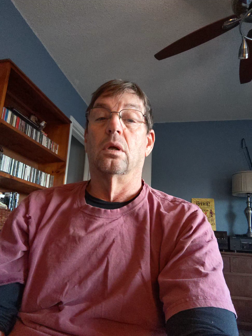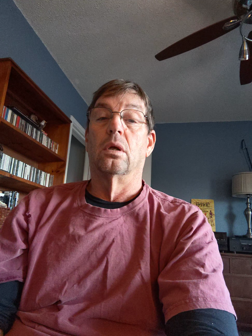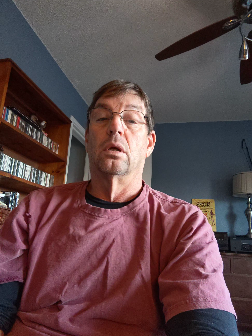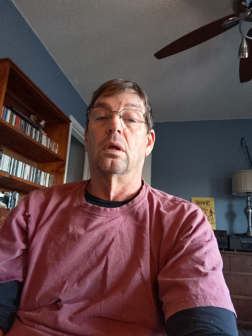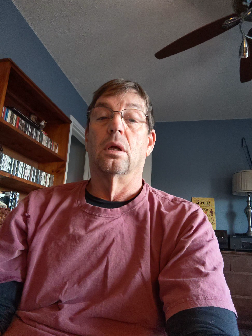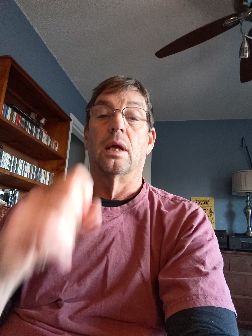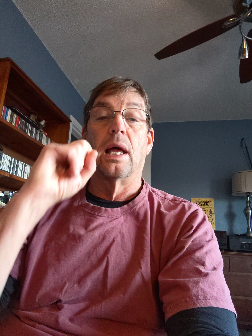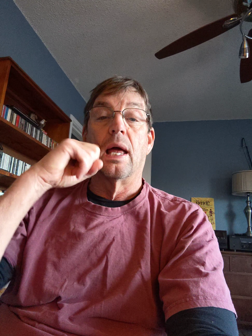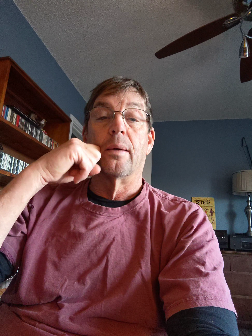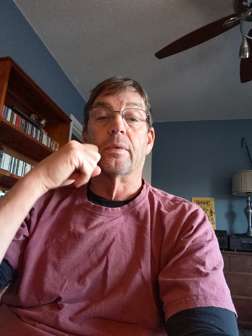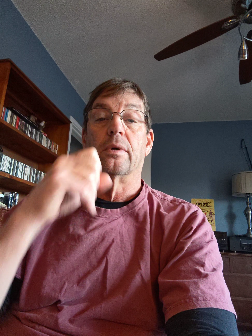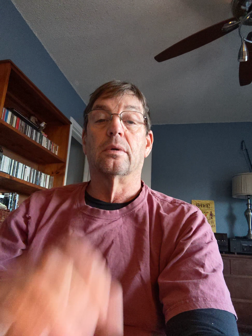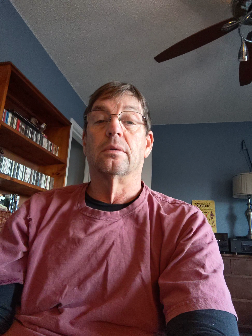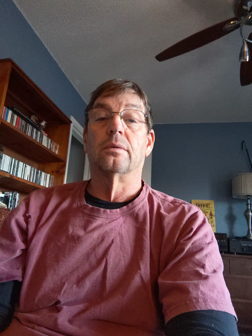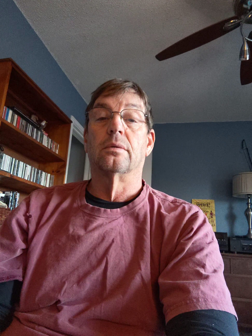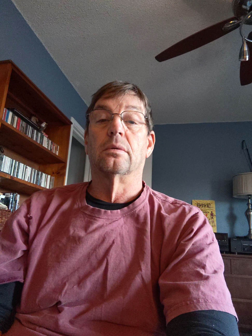apple